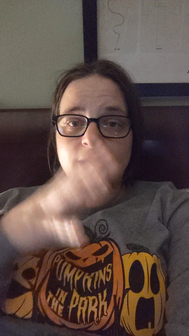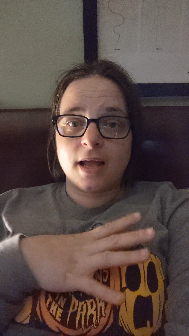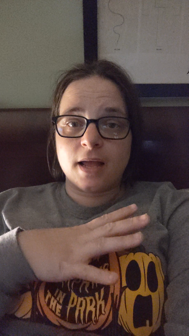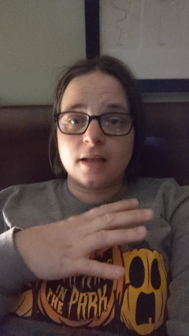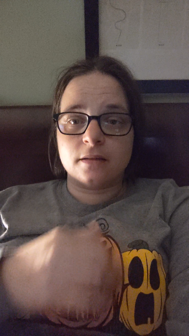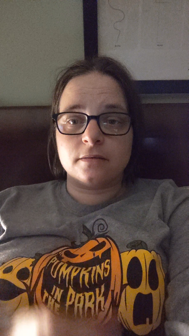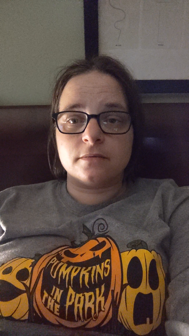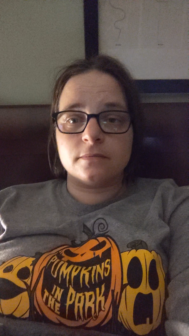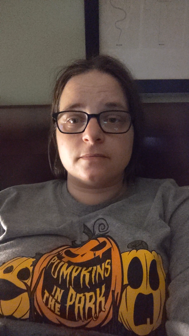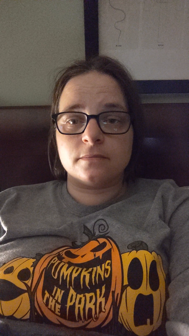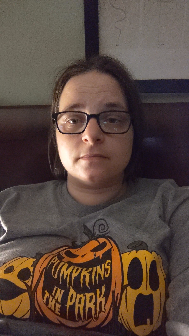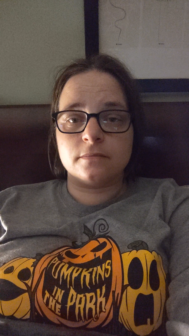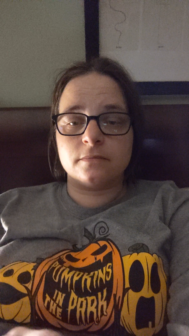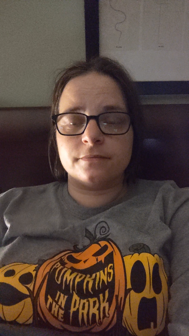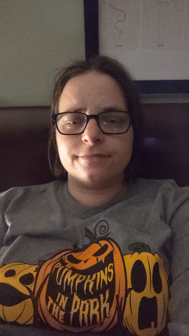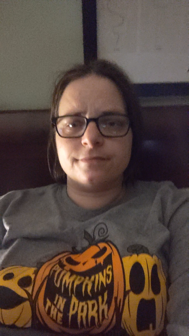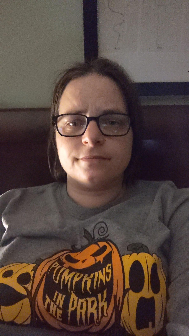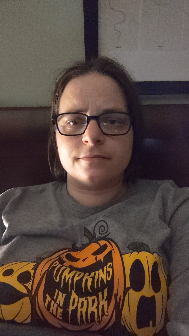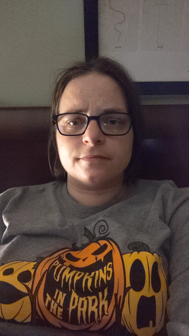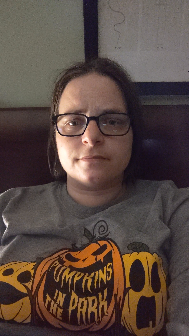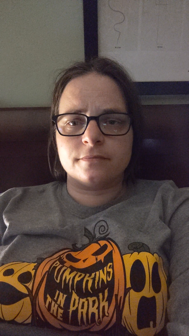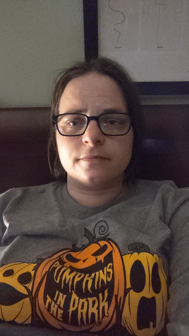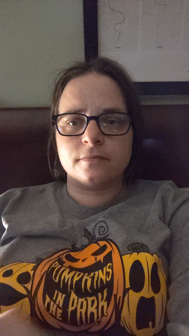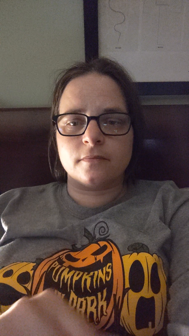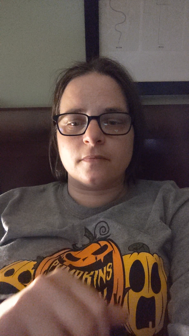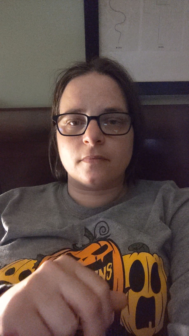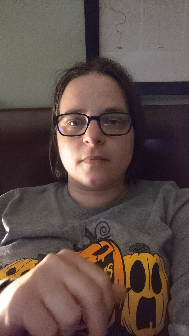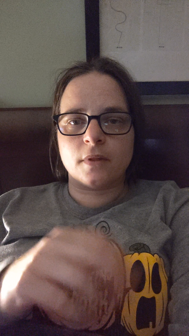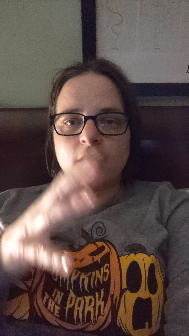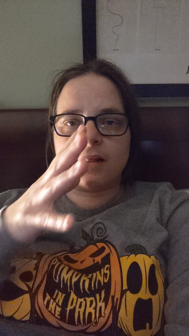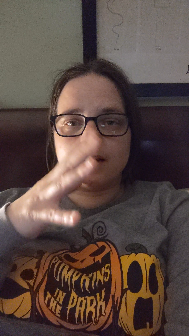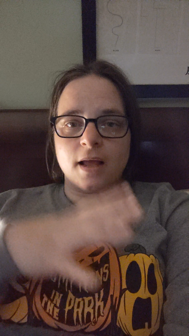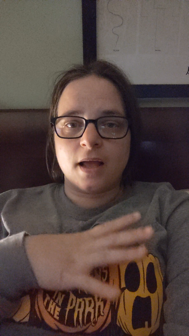lady